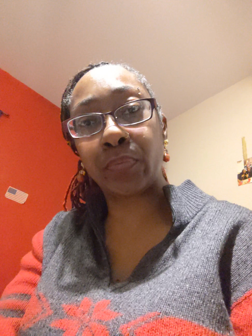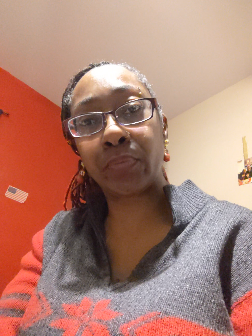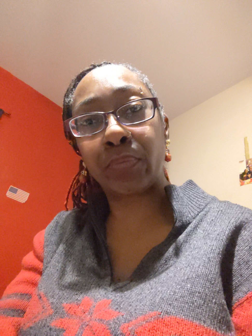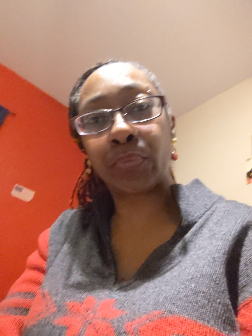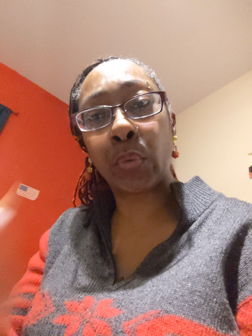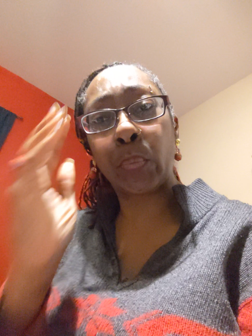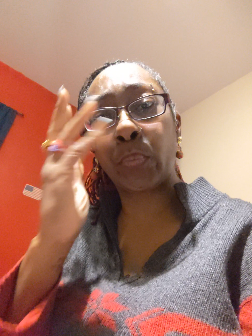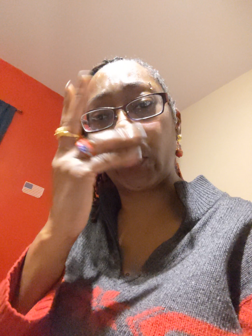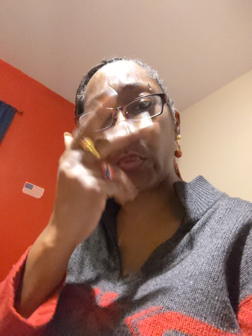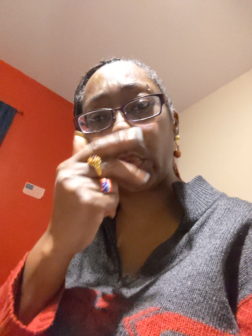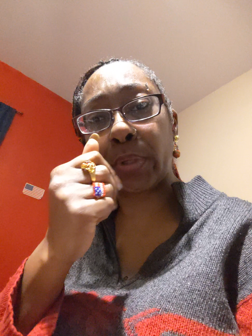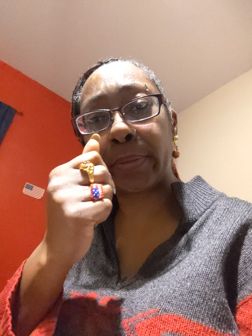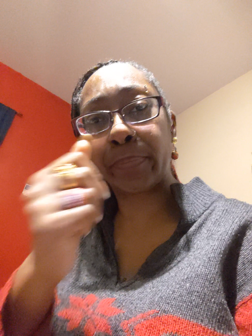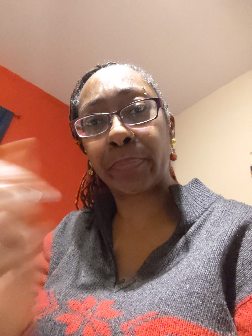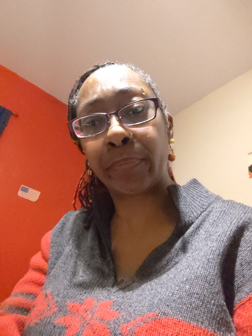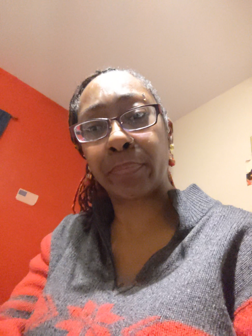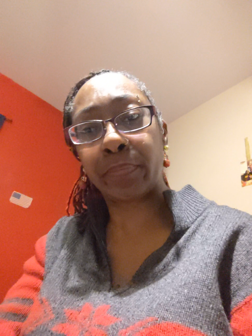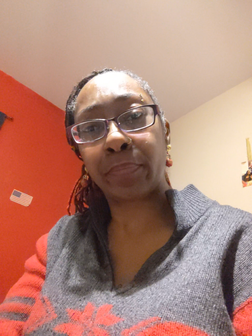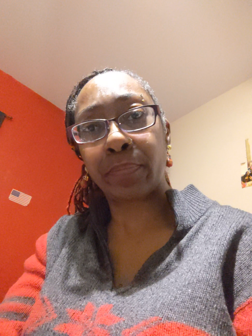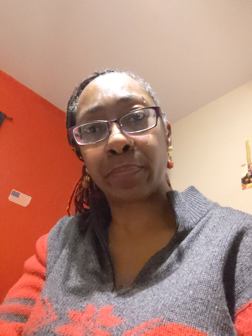pretty